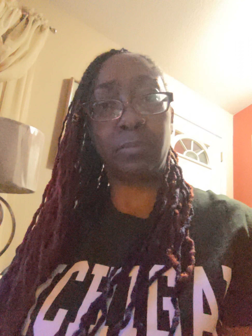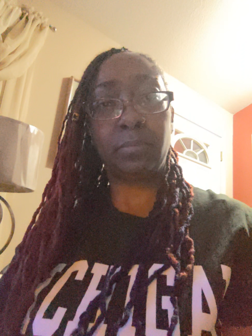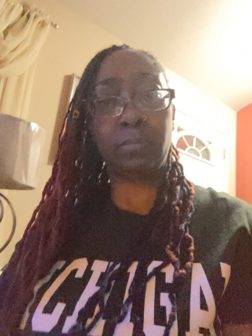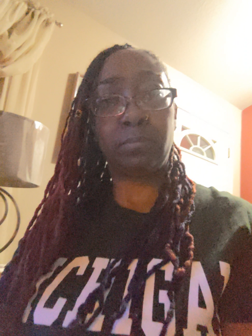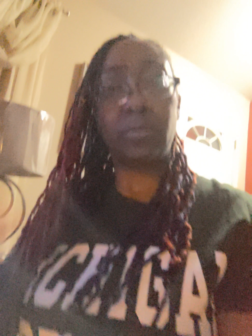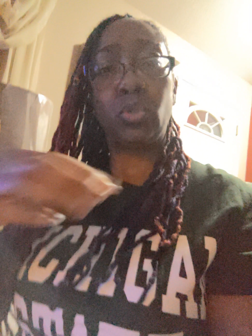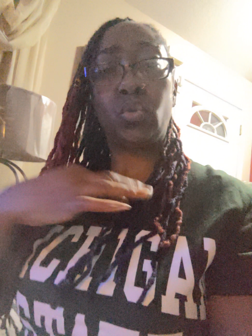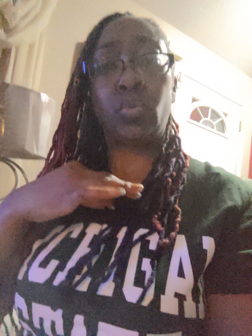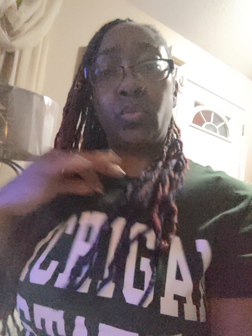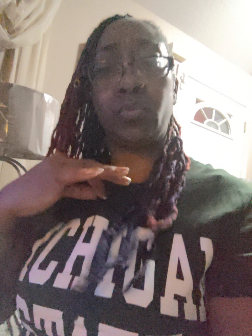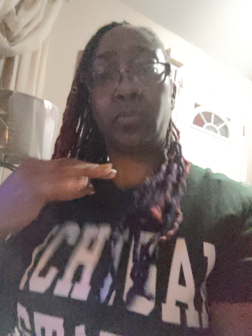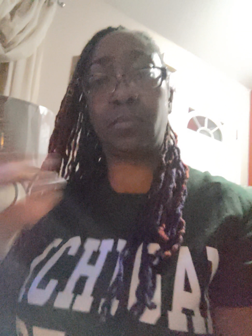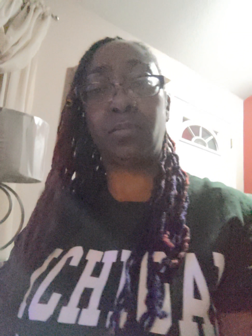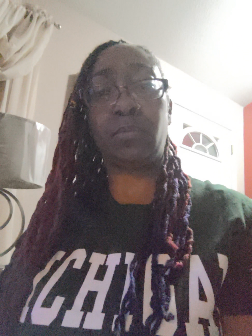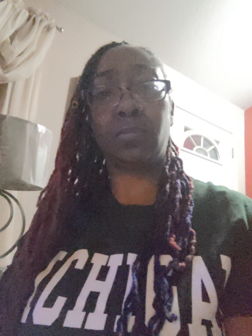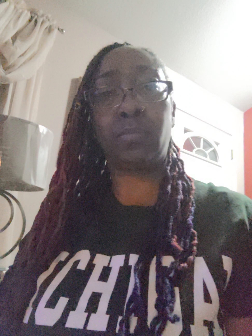shirt